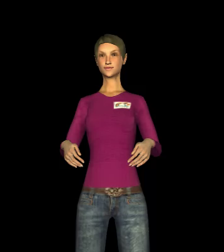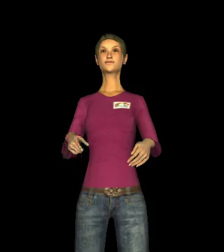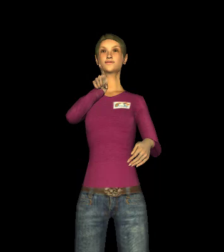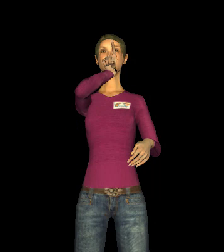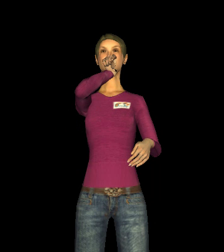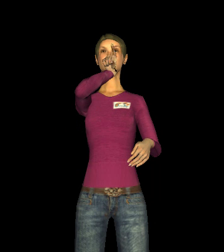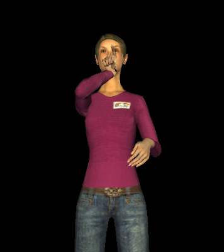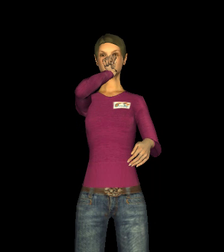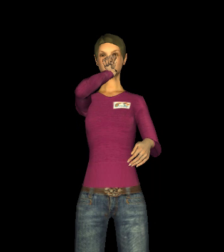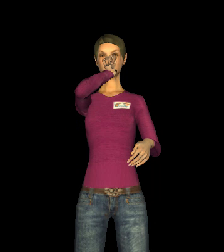عصفور